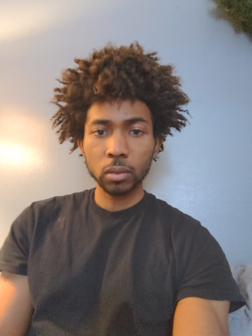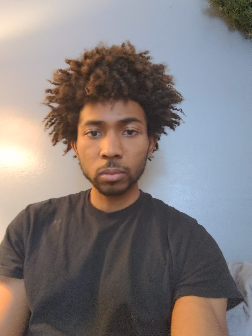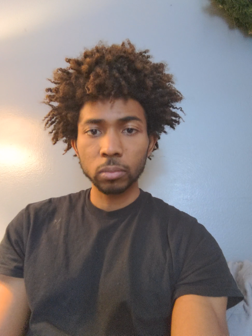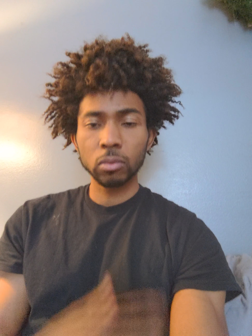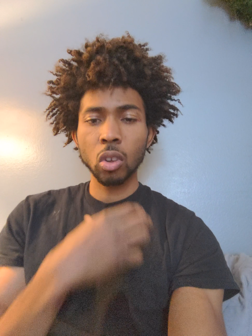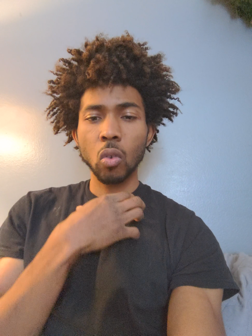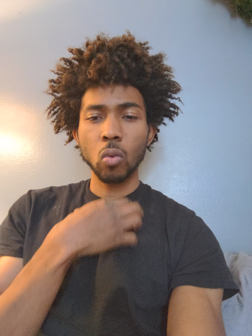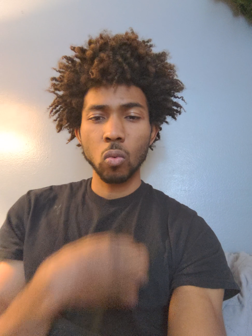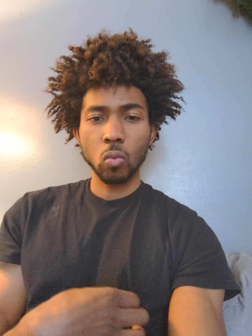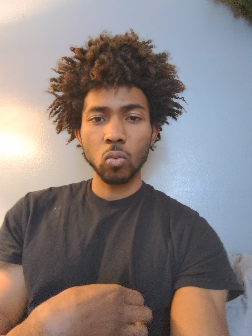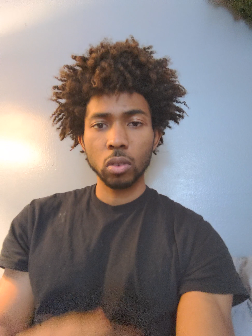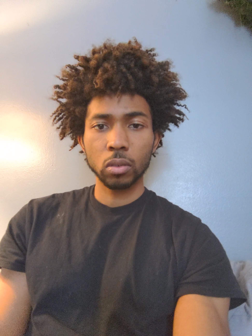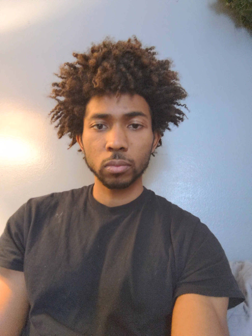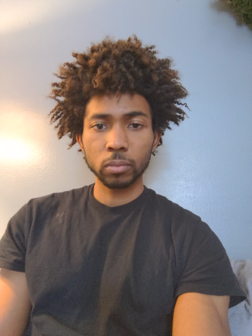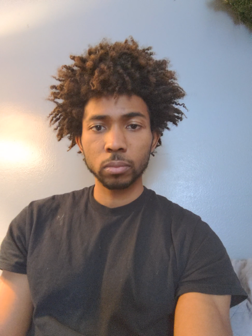hungry